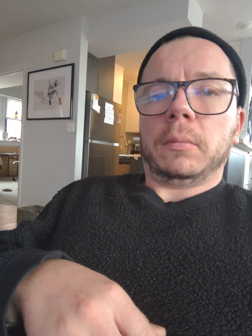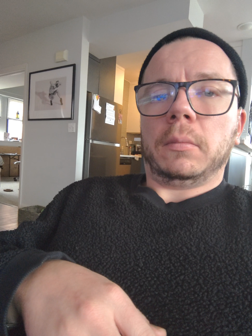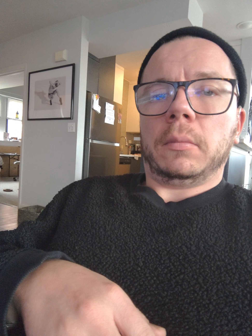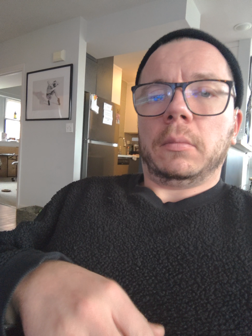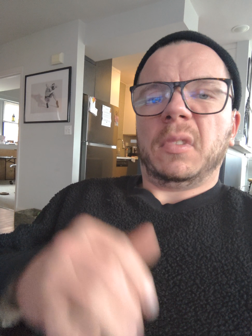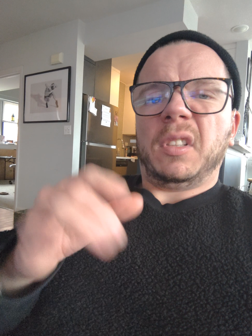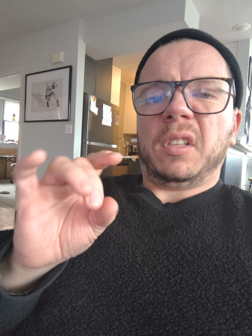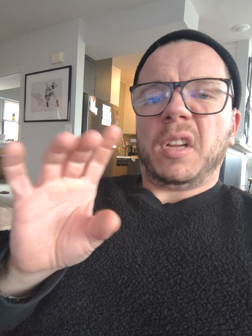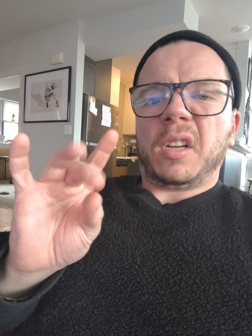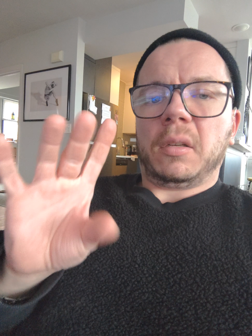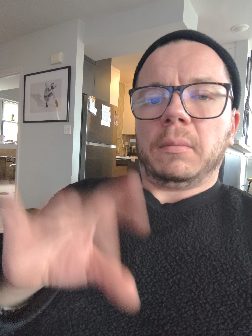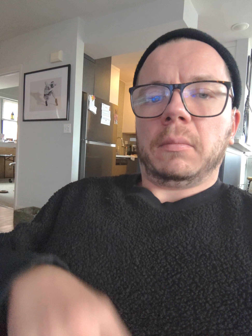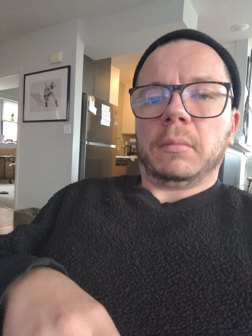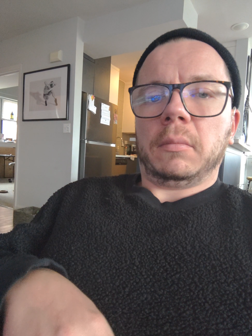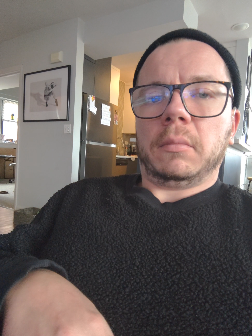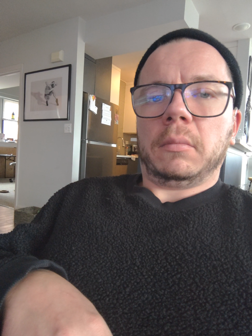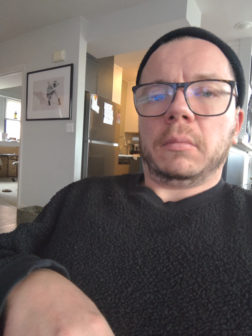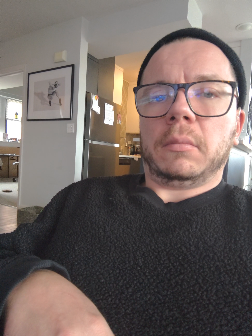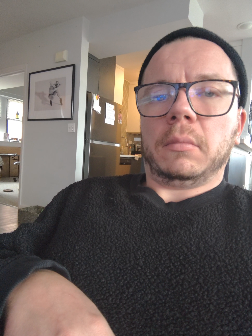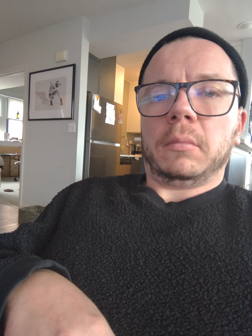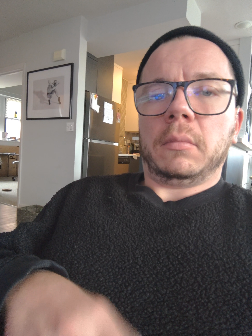yucky